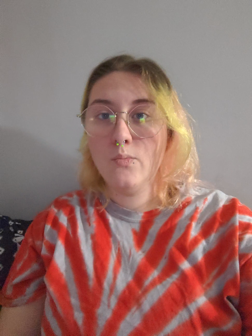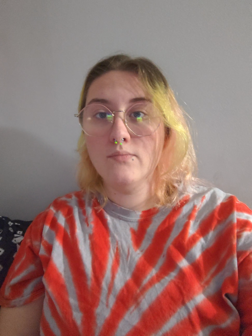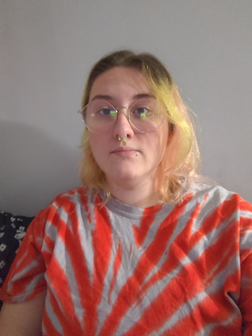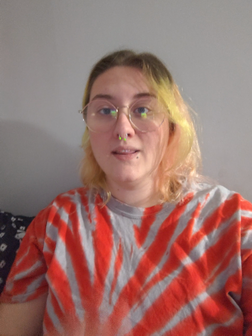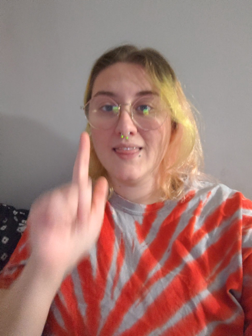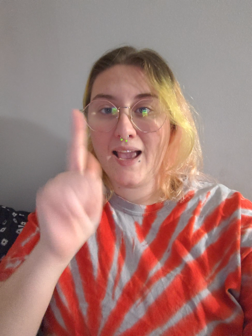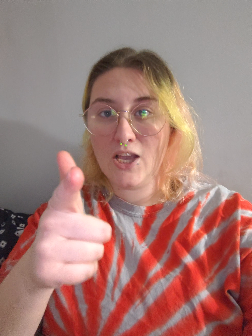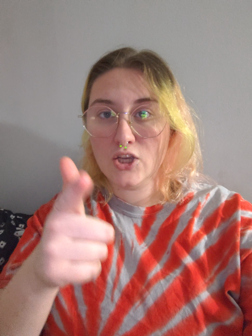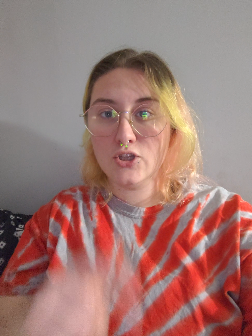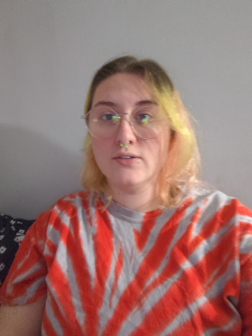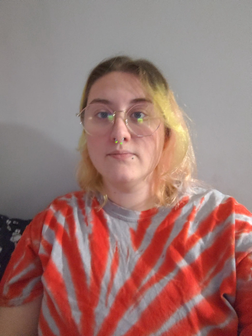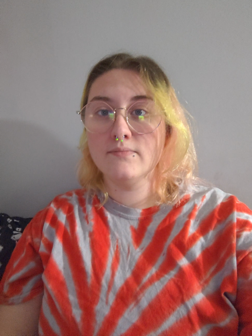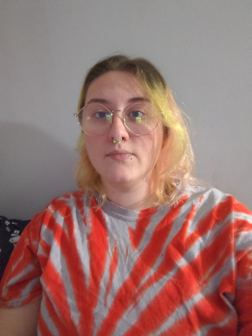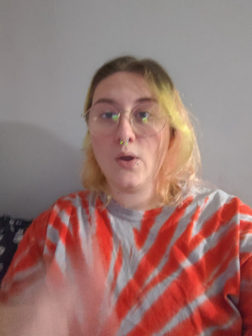later